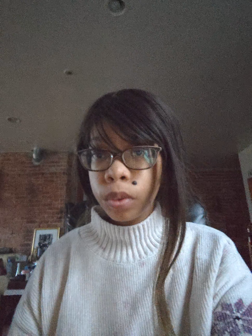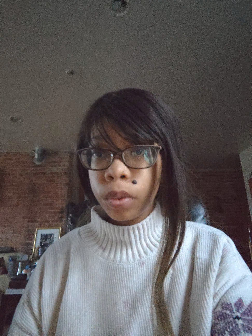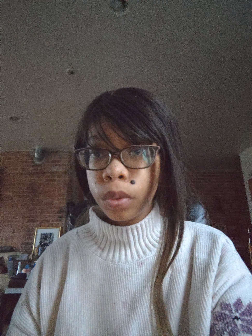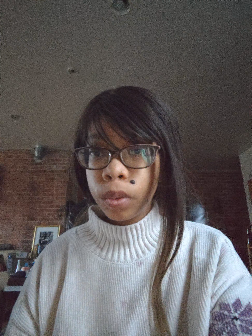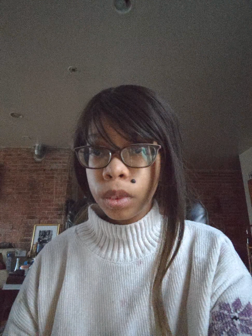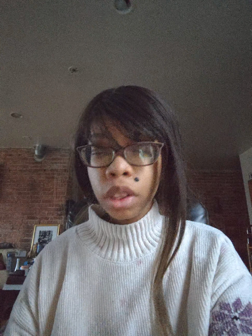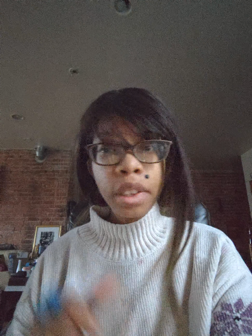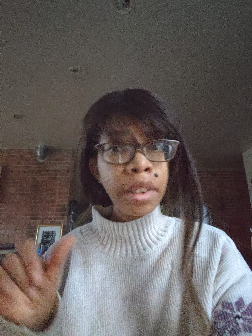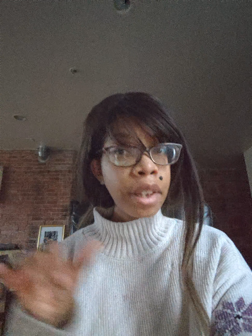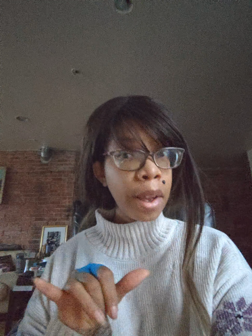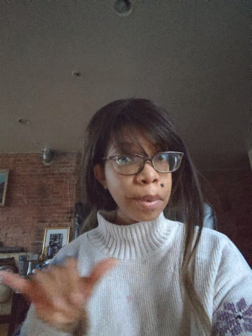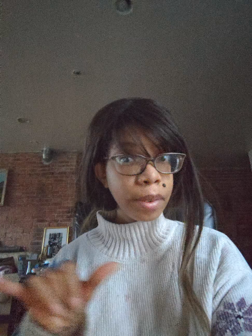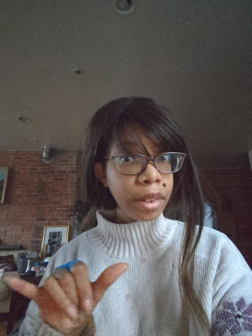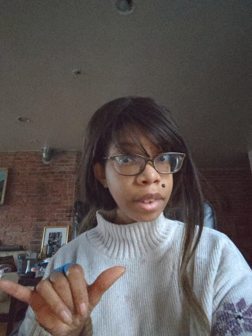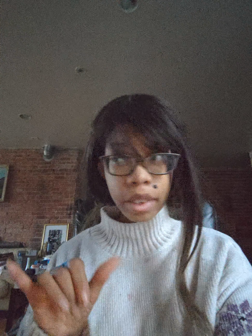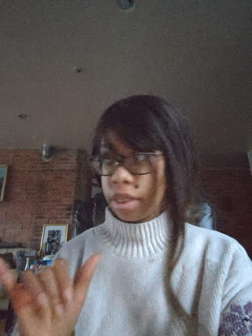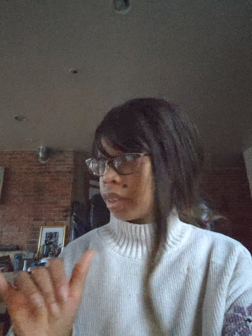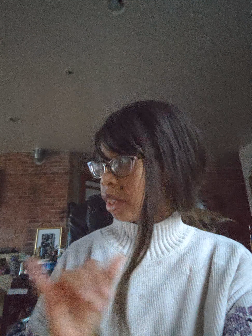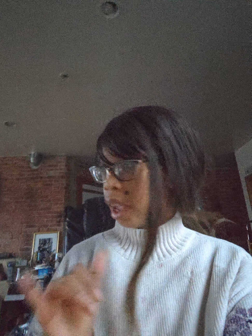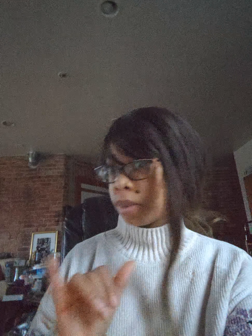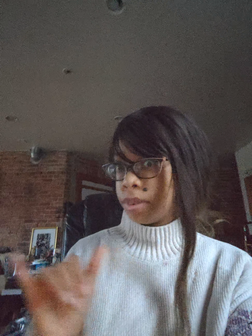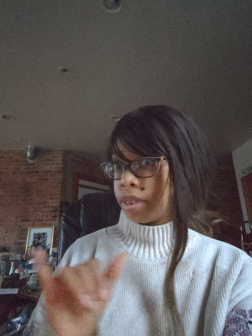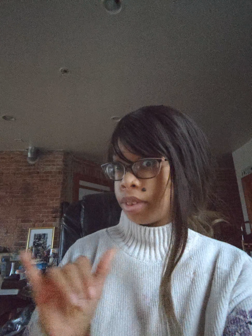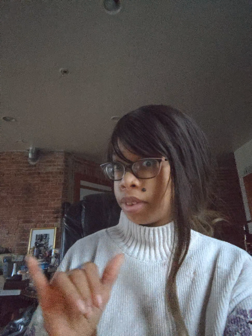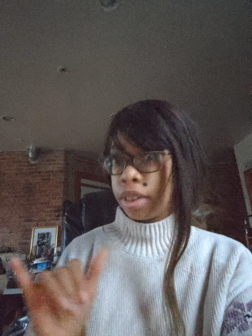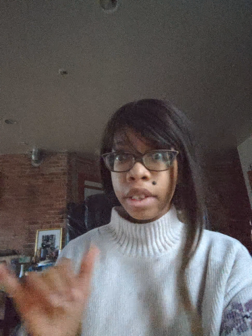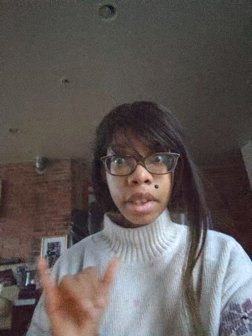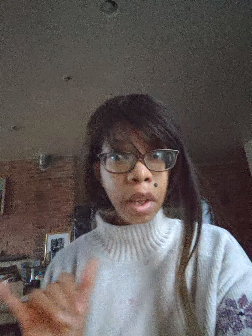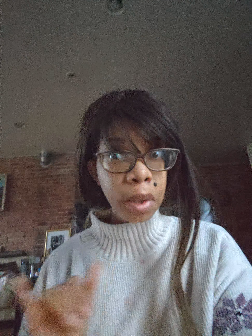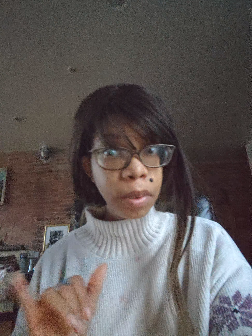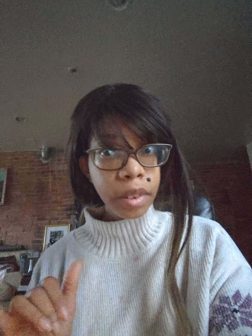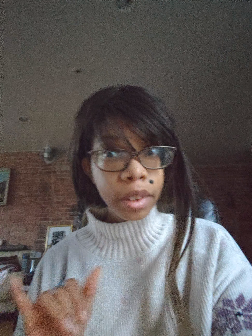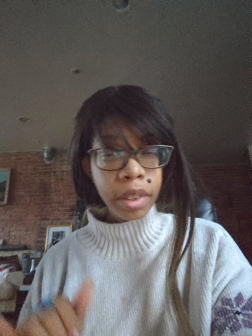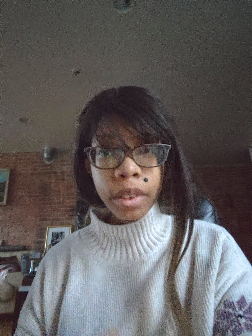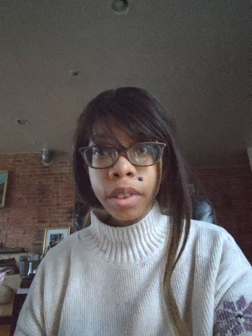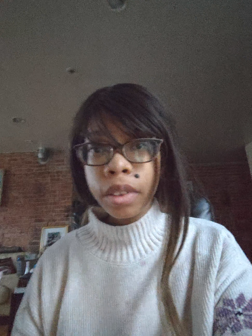same